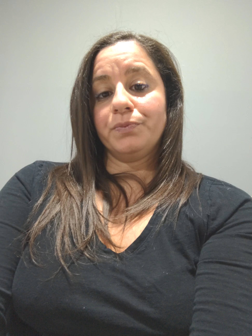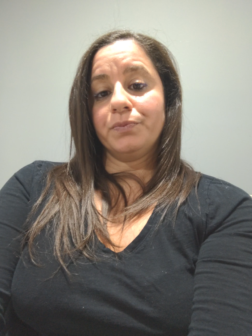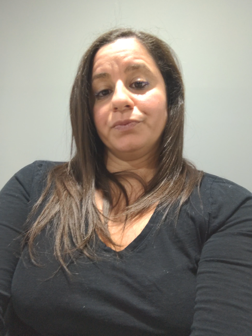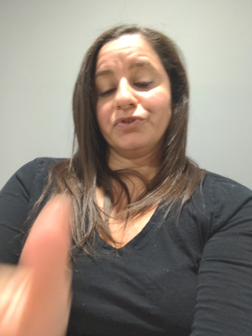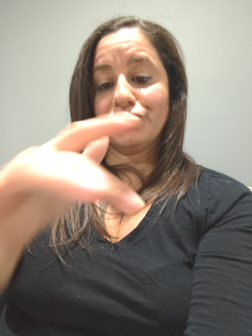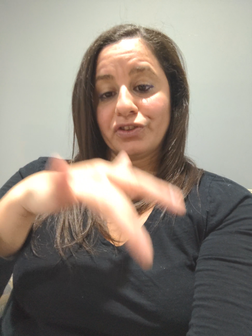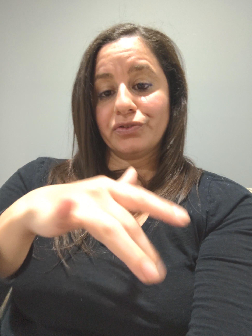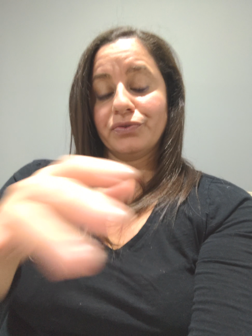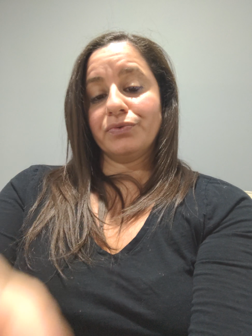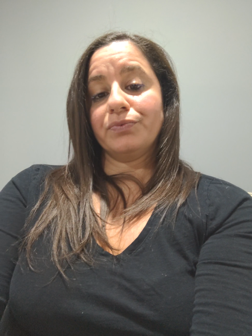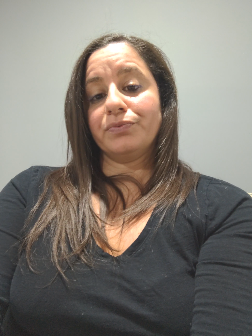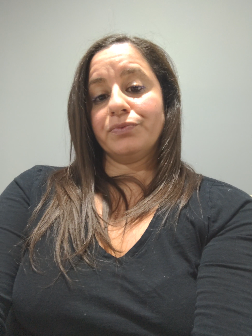touch